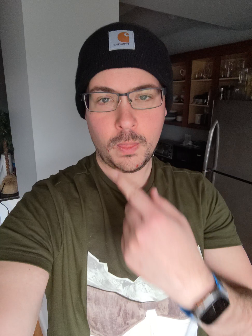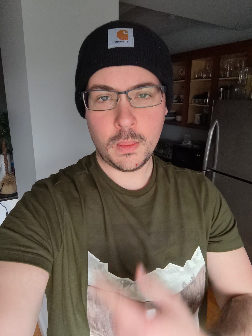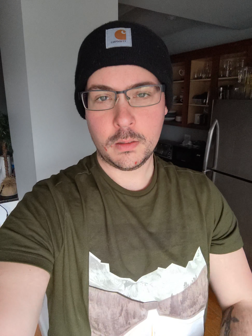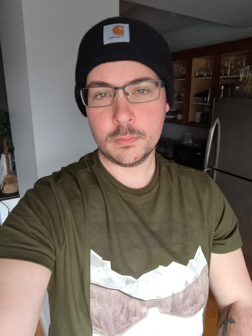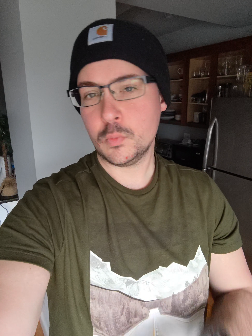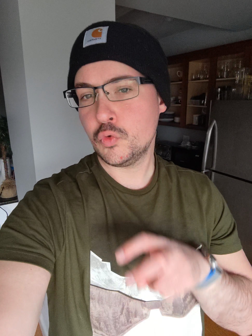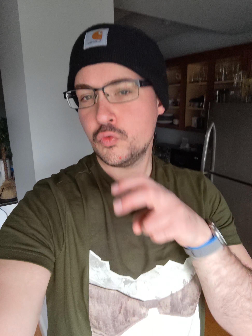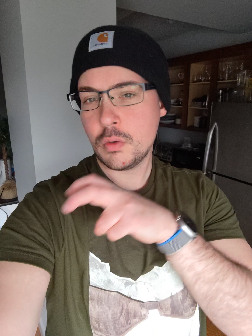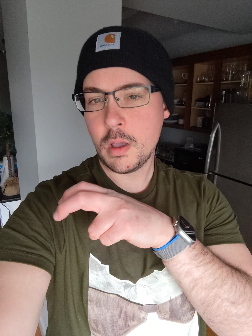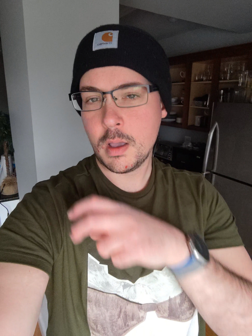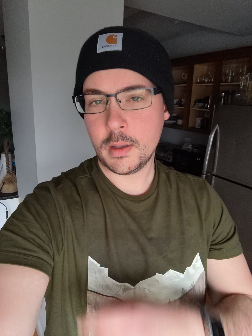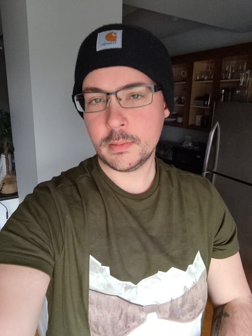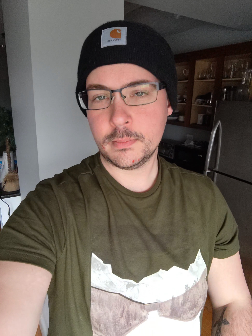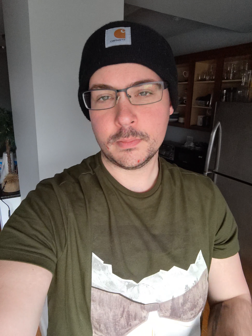ride